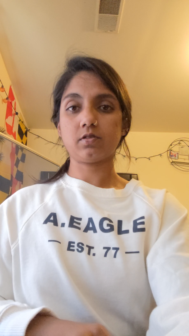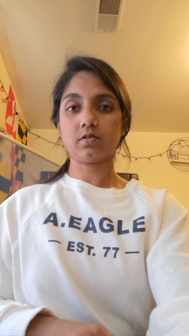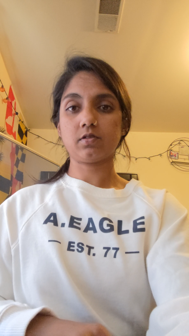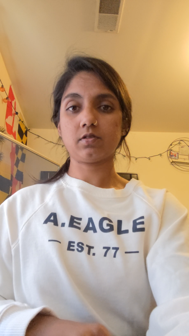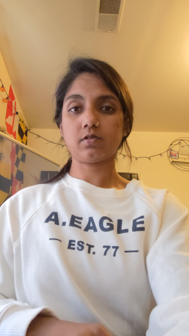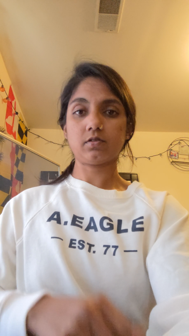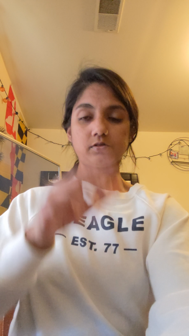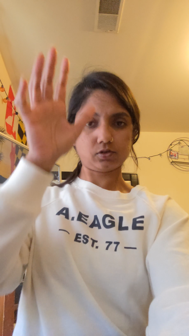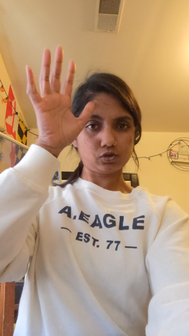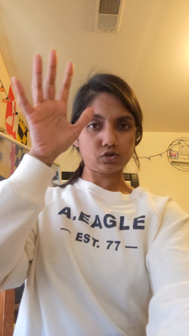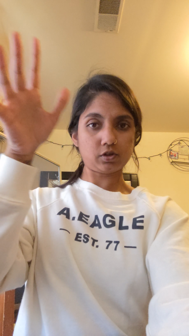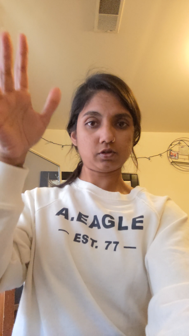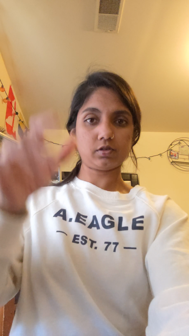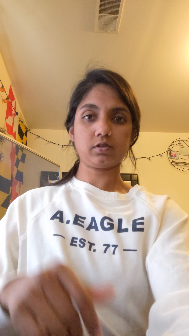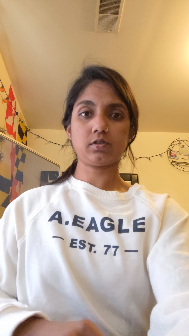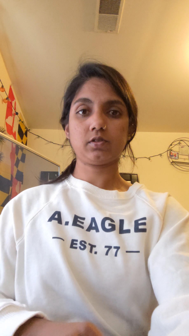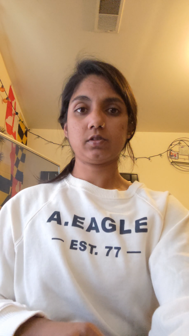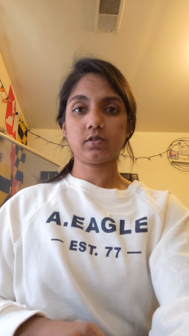deer